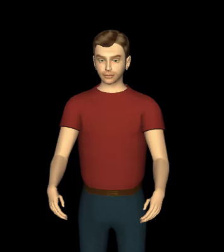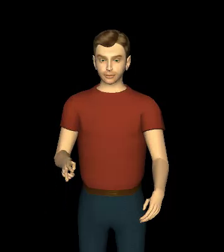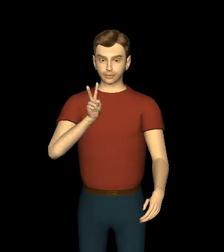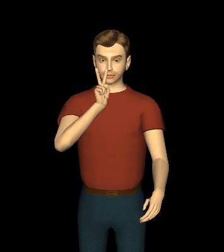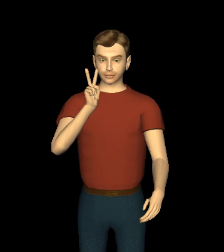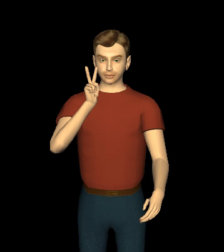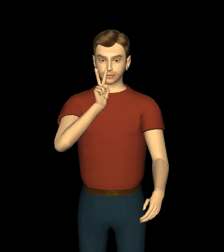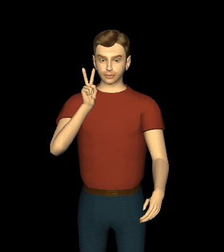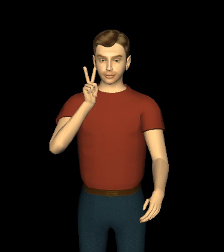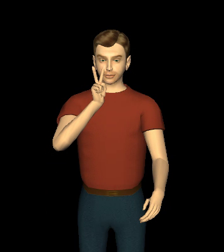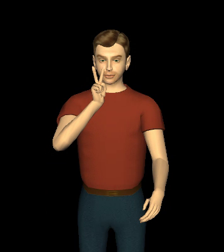مضحك